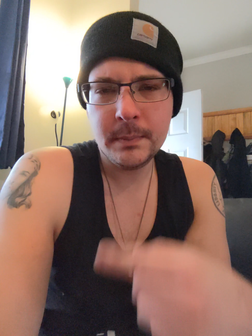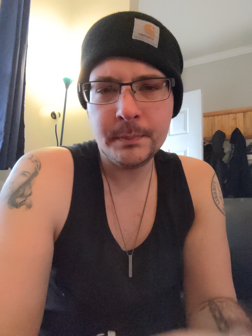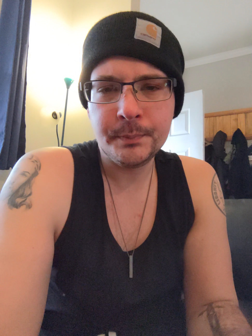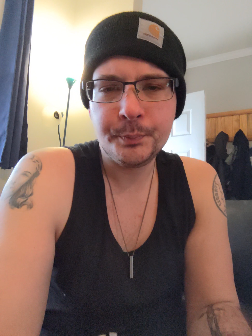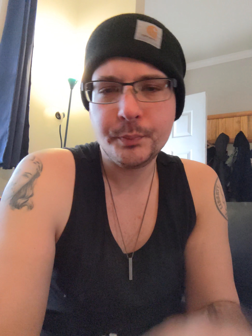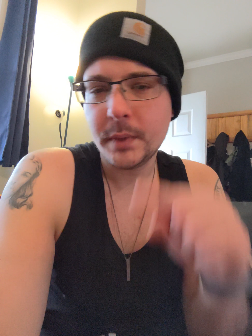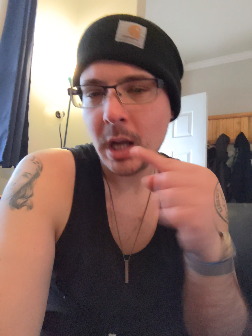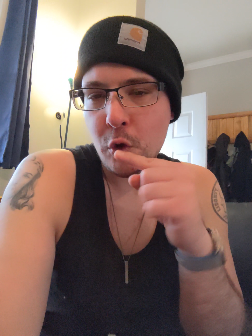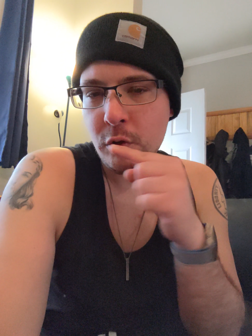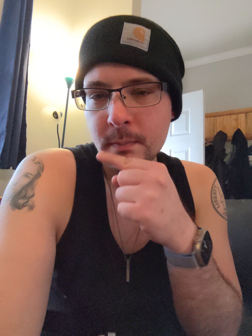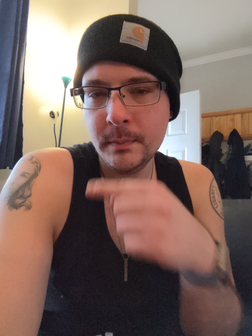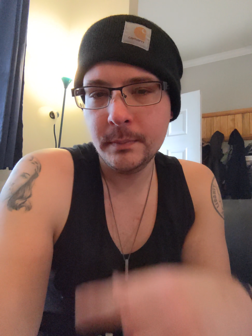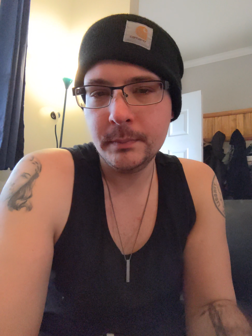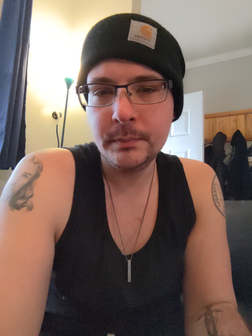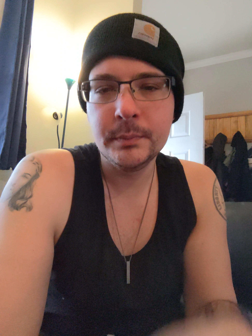carrot